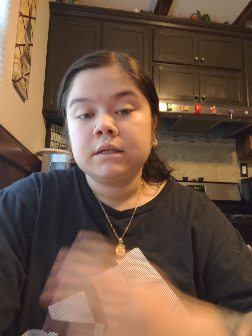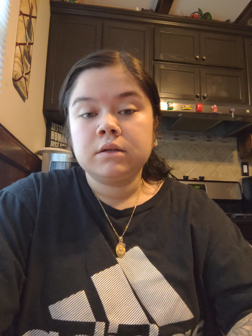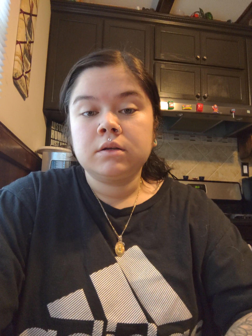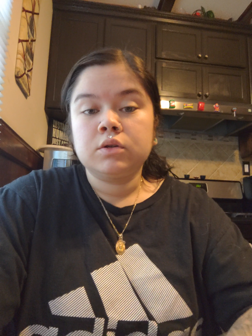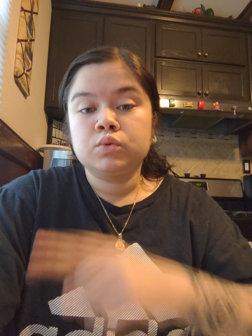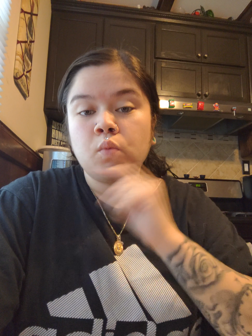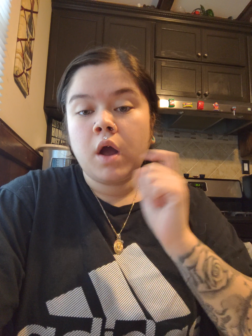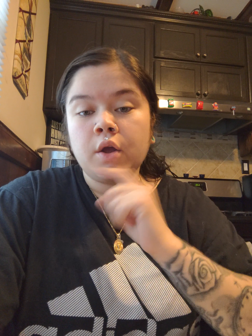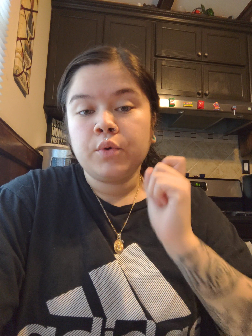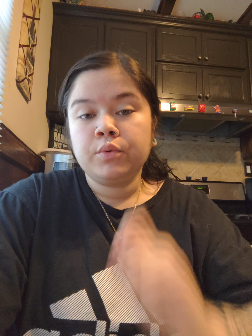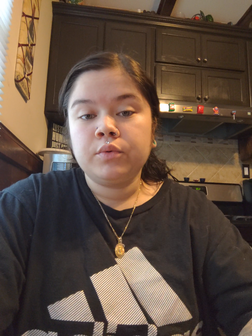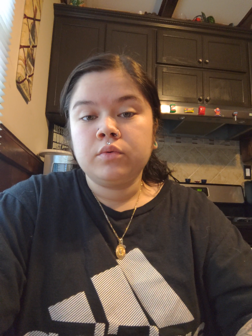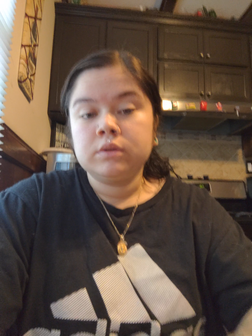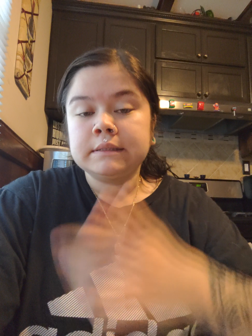dryer